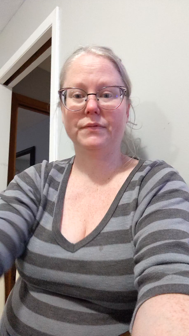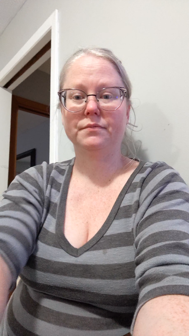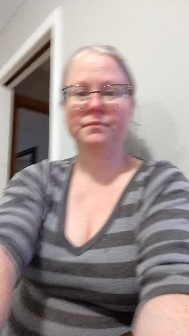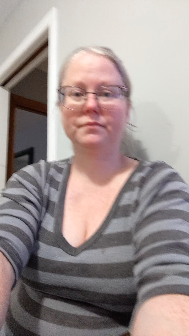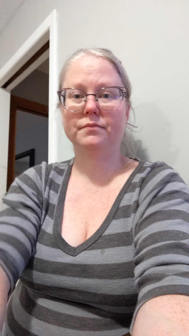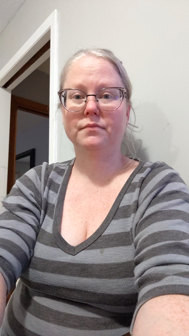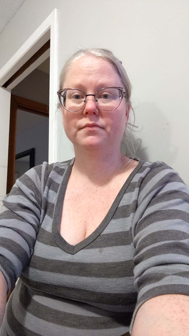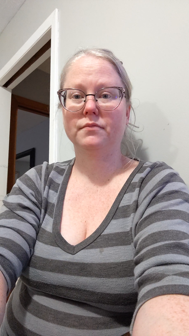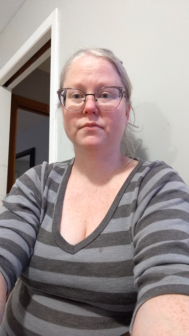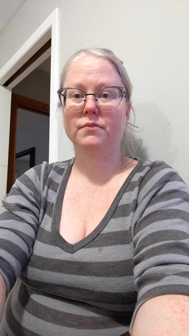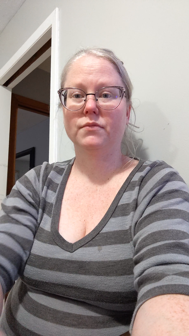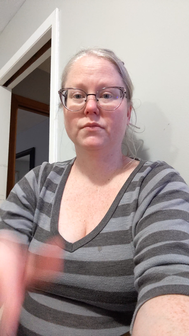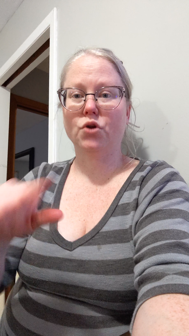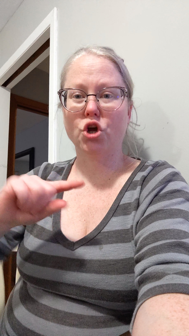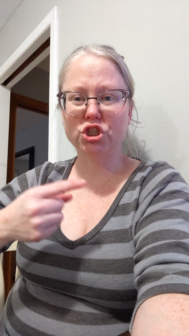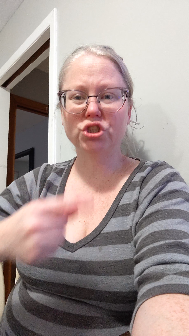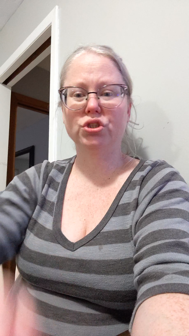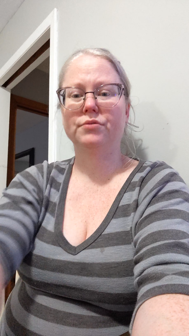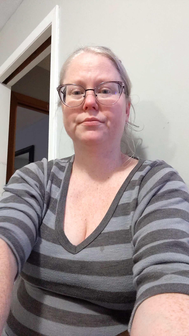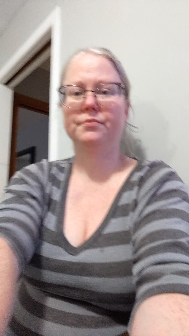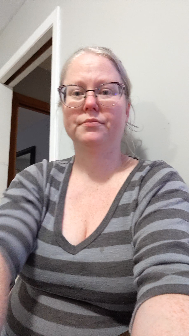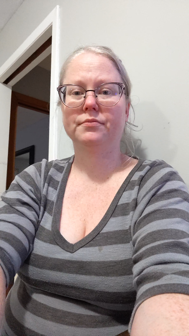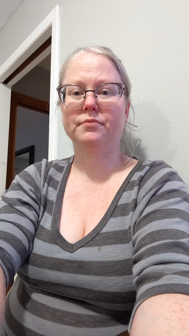hurt